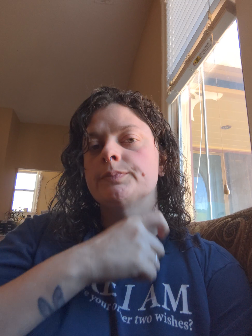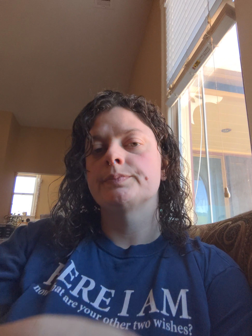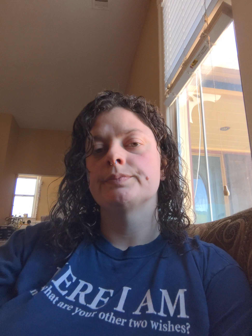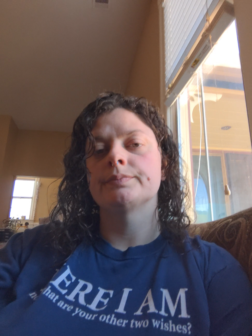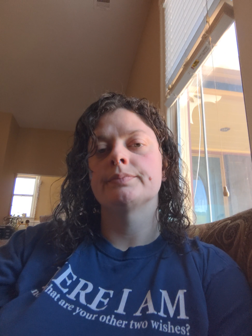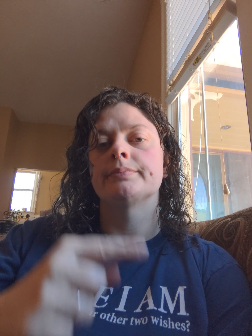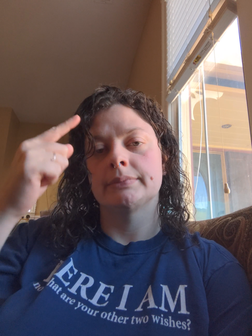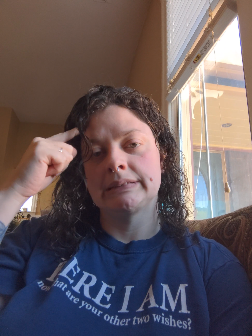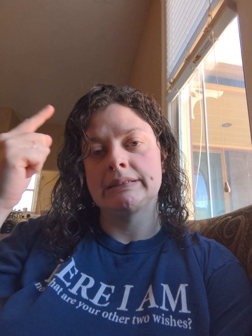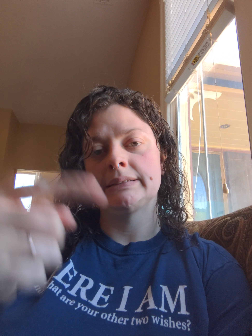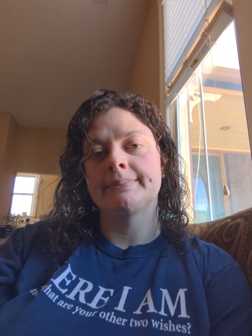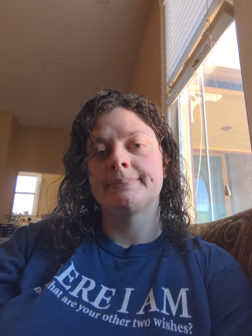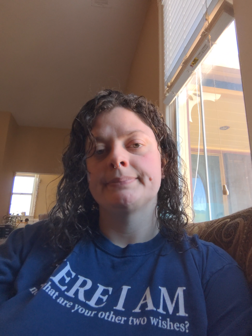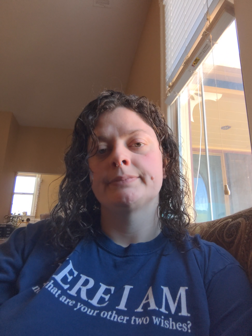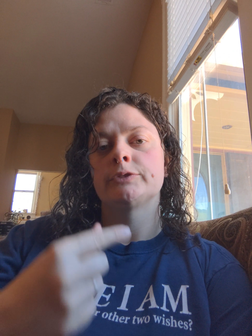penny